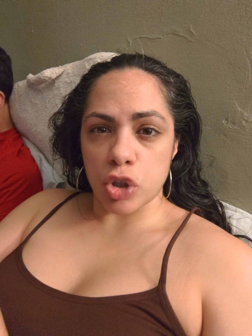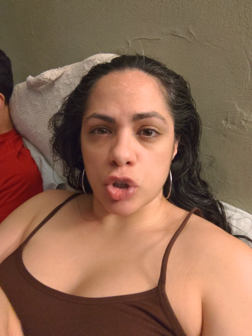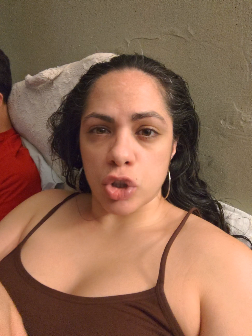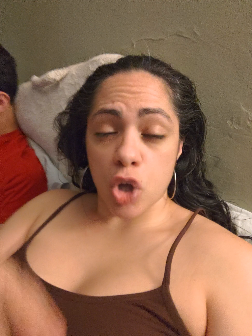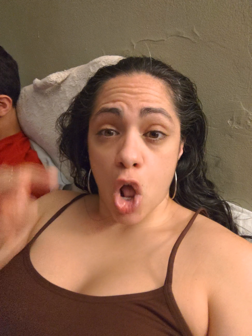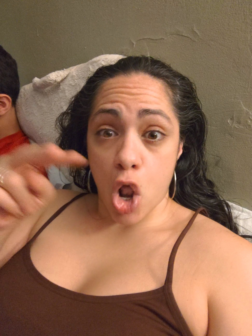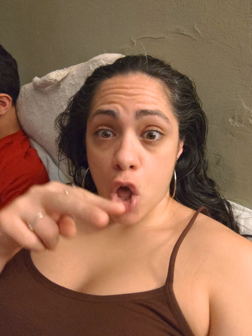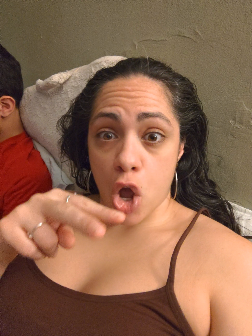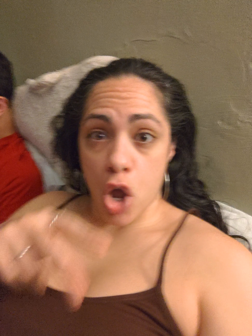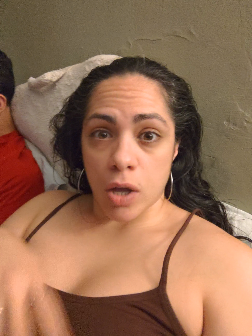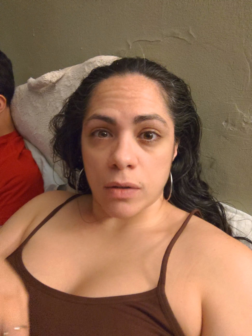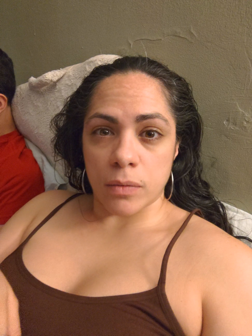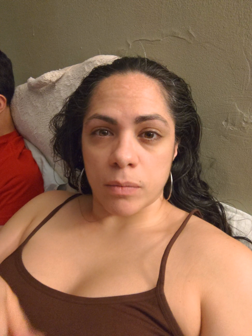look